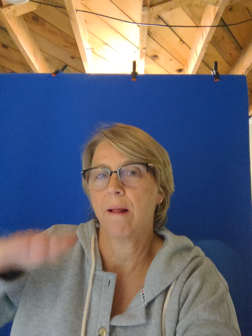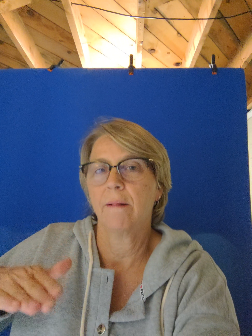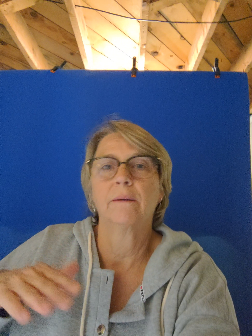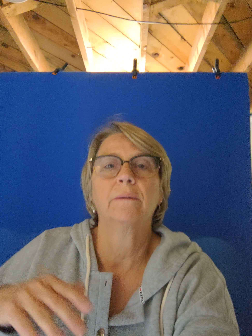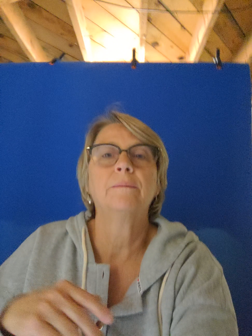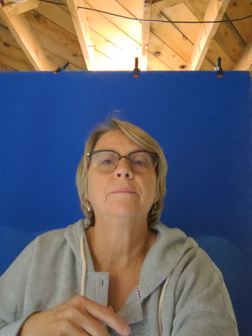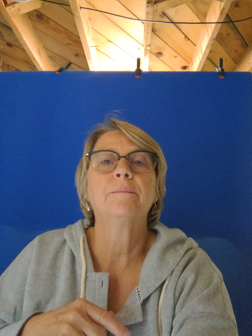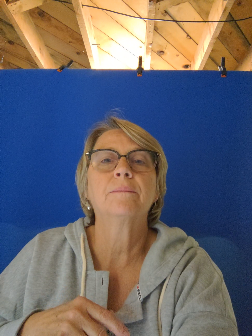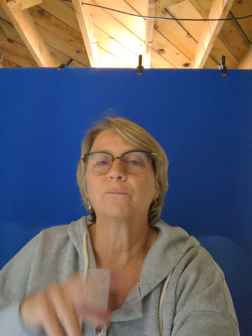child